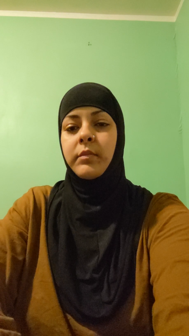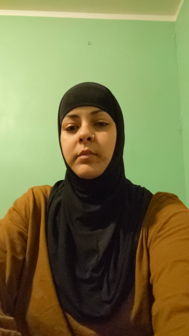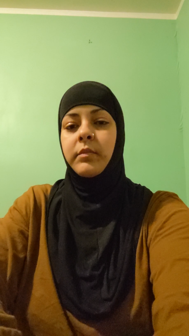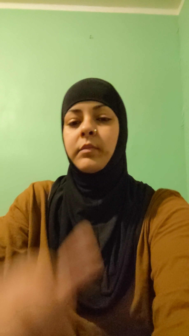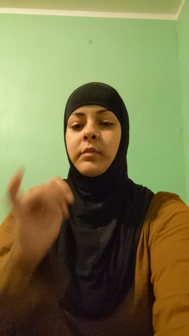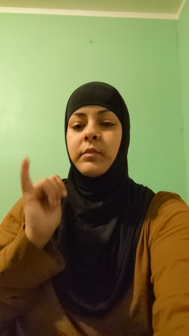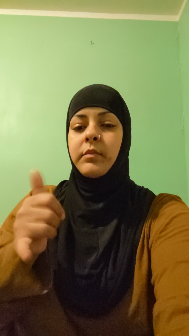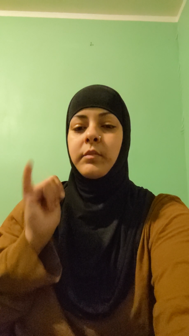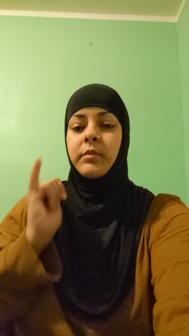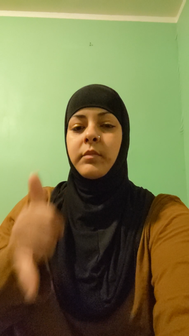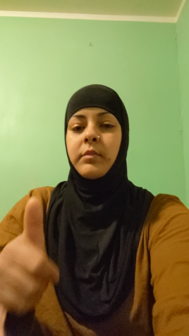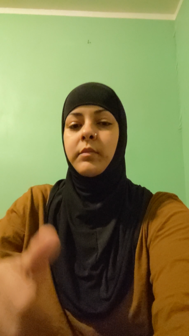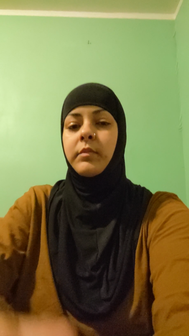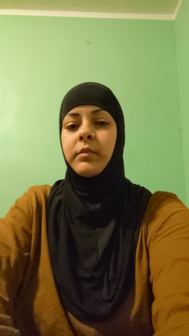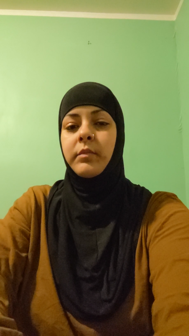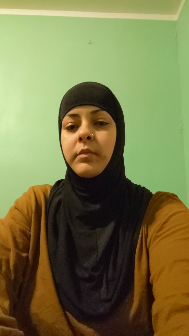rocking chair